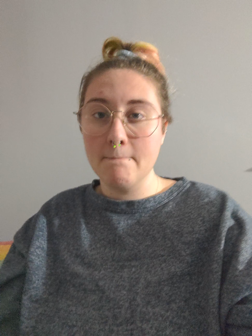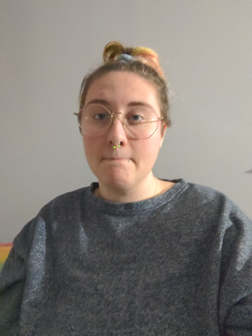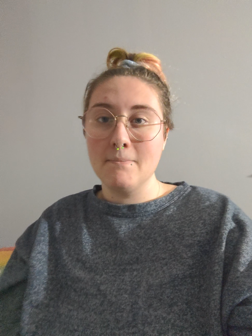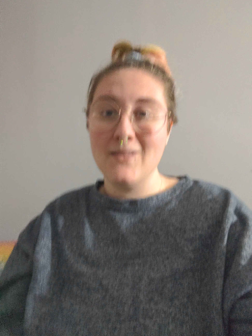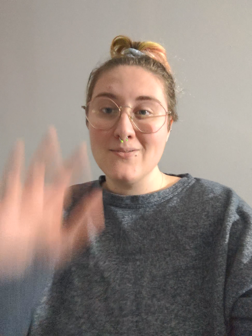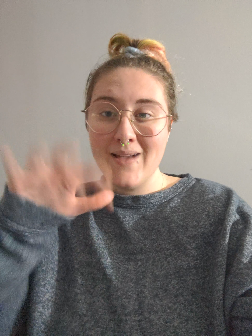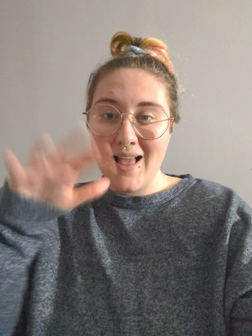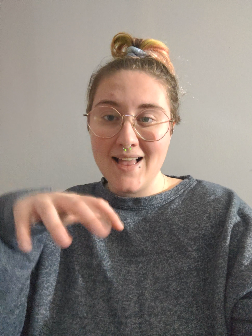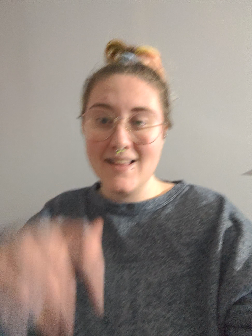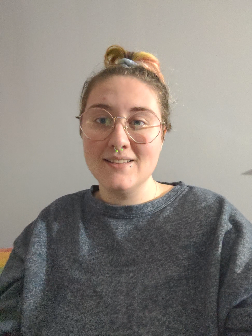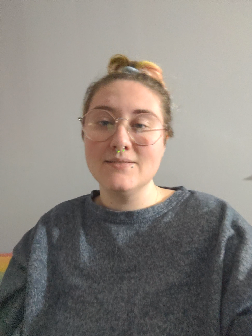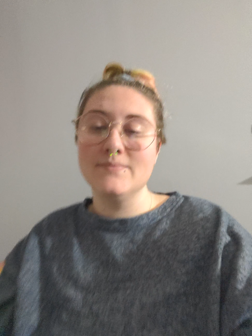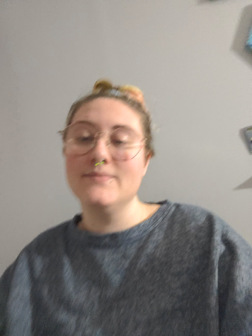rain